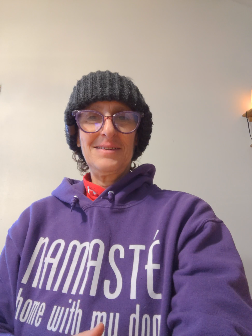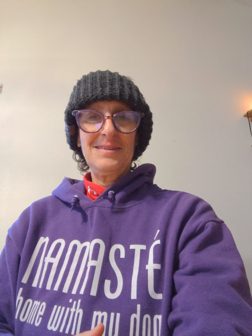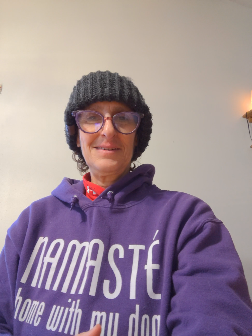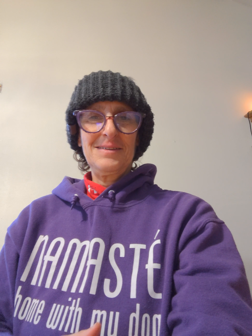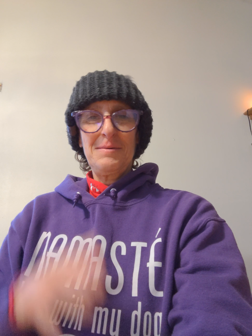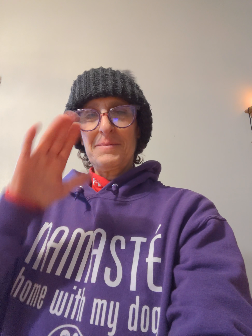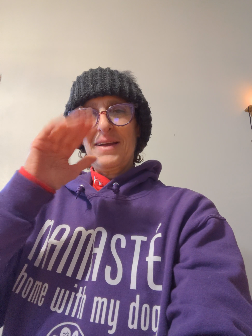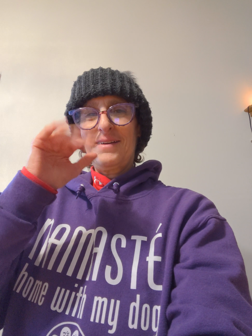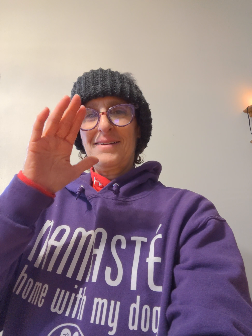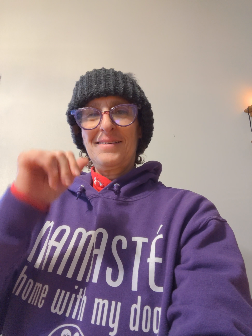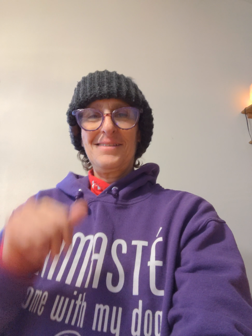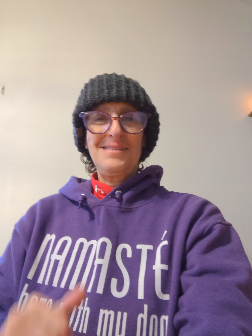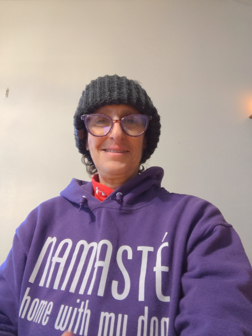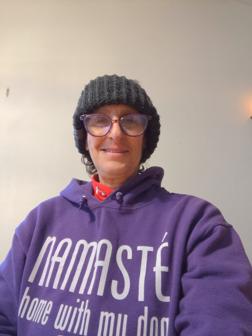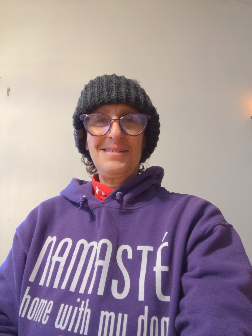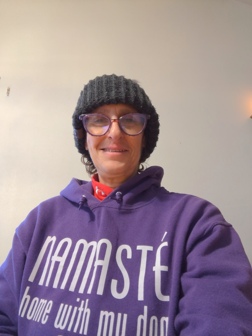bye